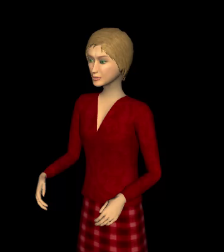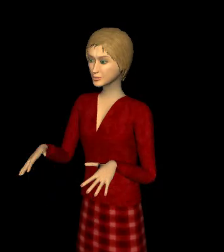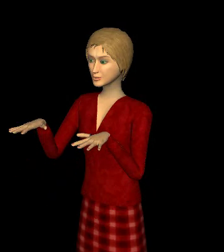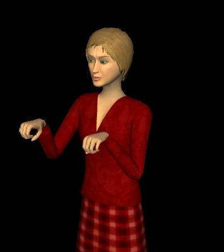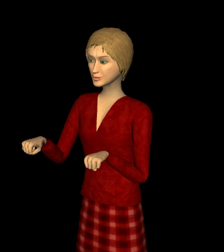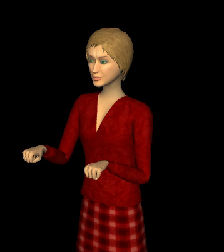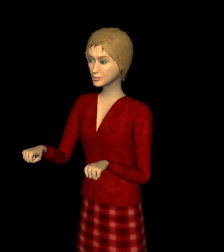مشغول